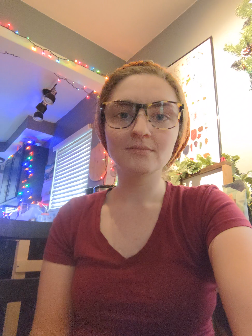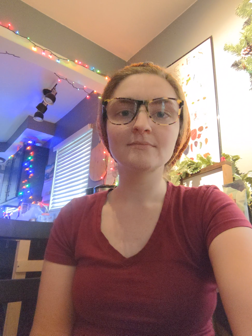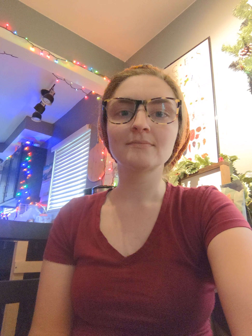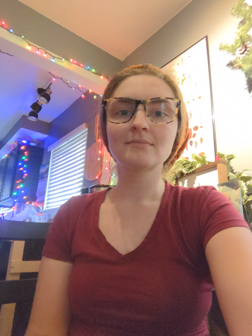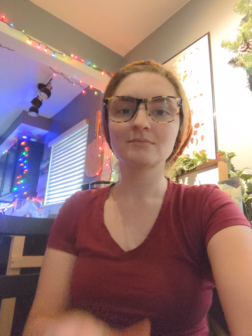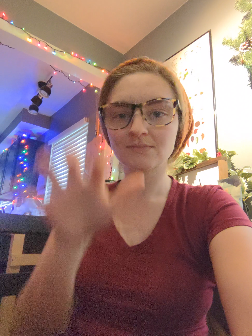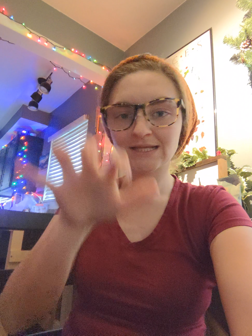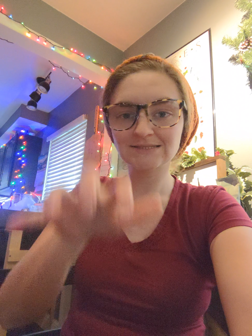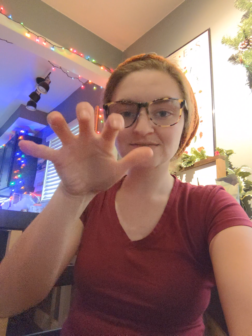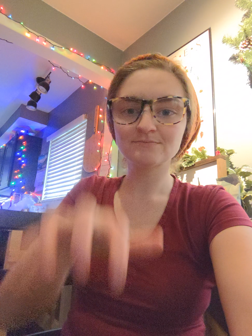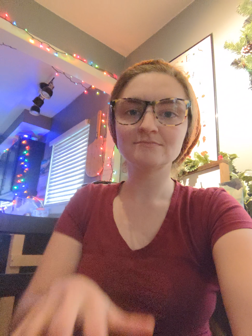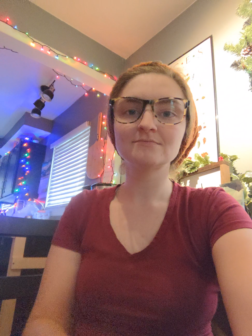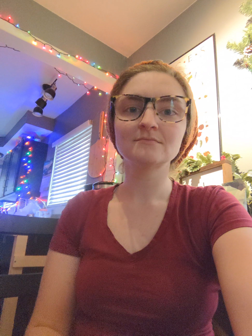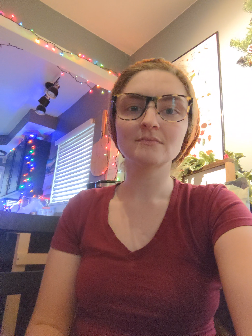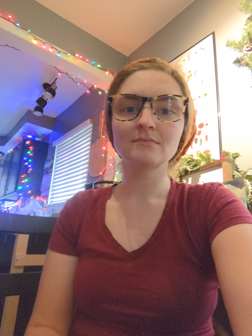alligator